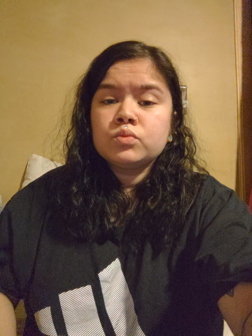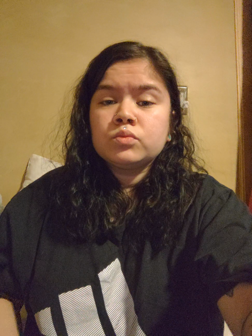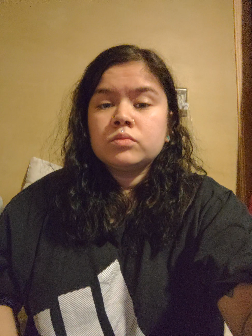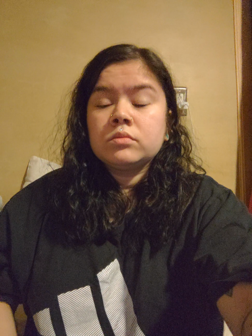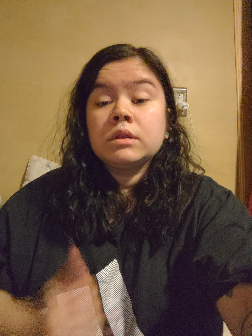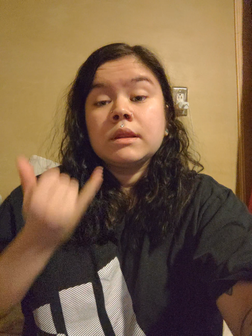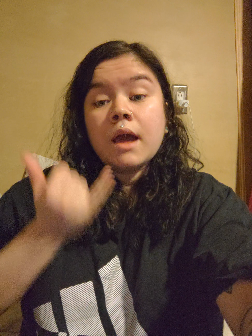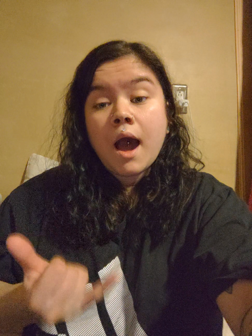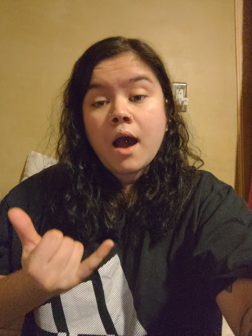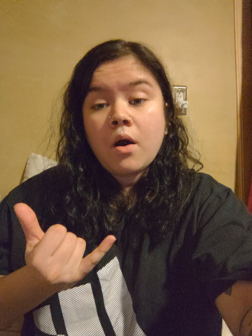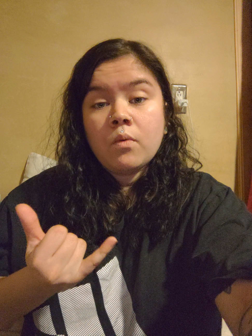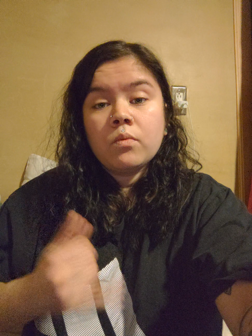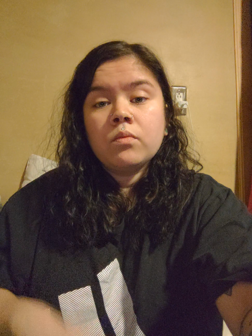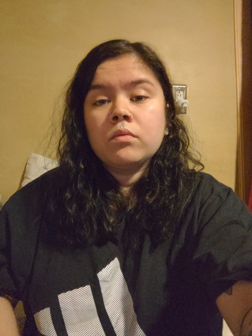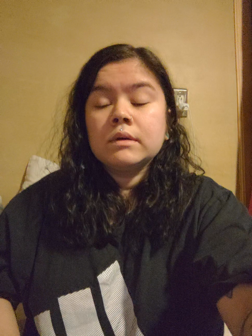now